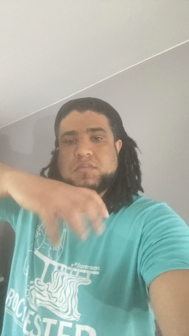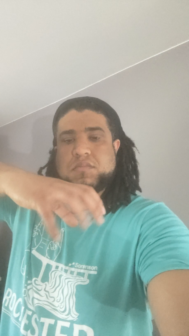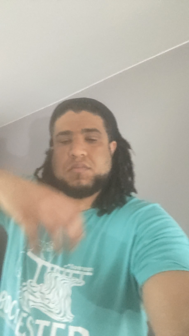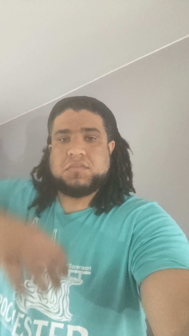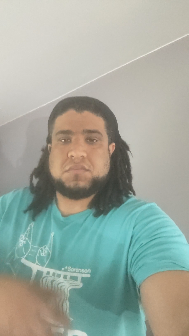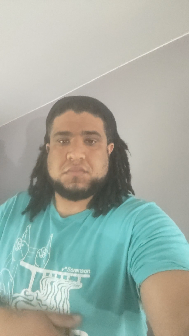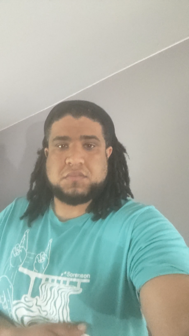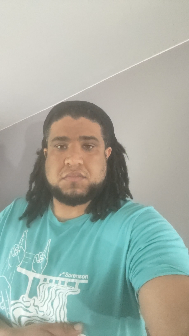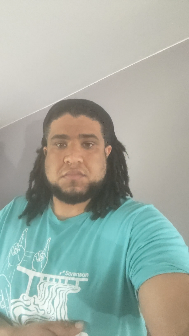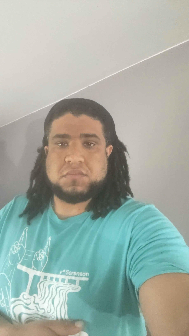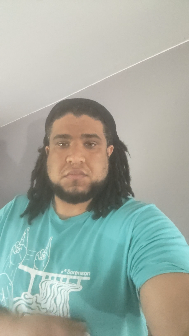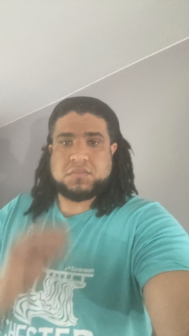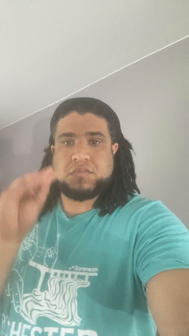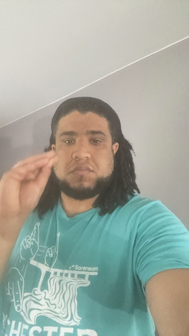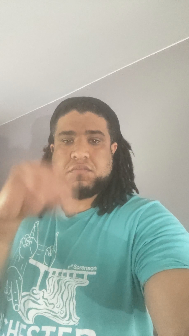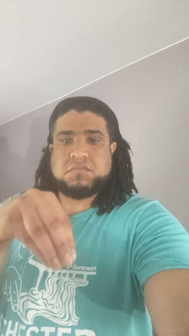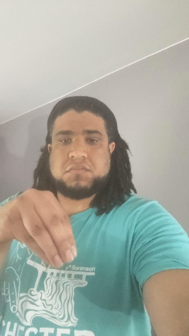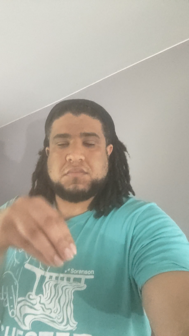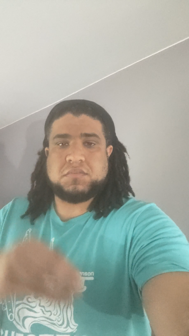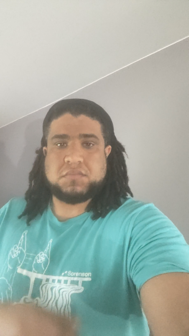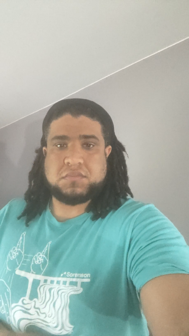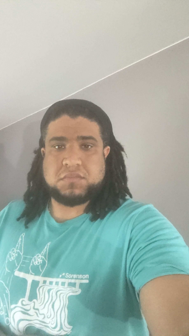put